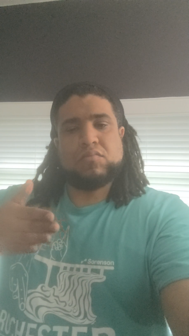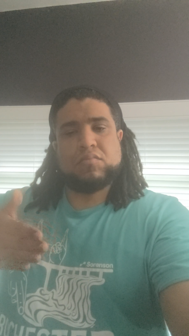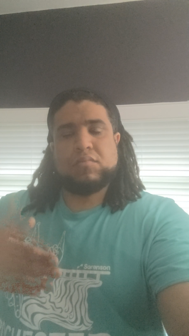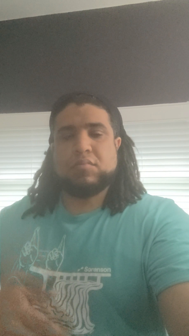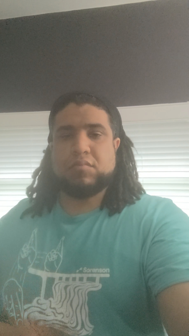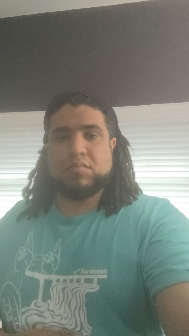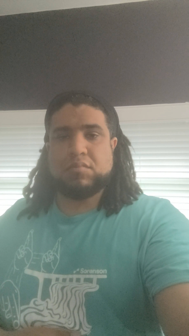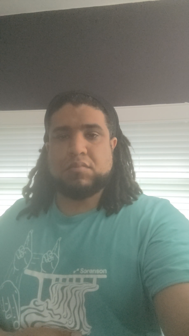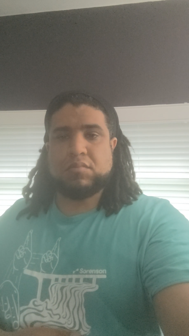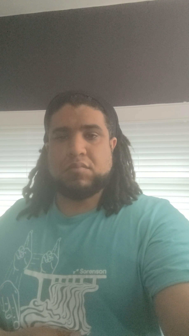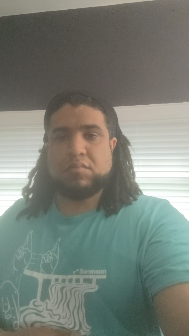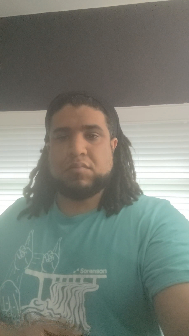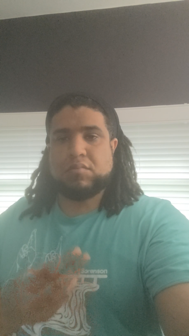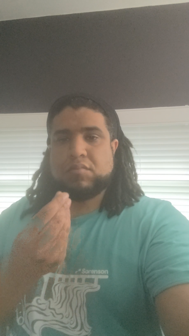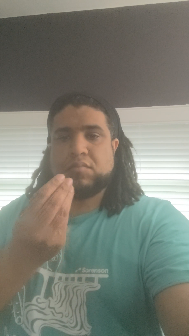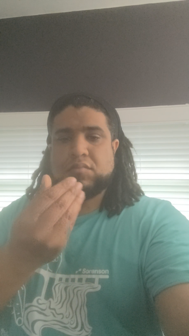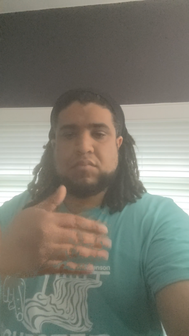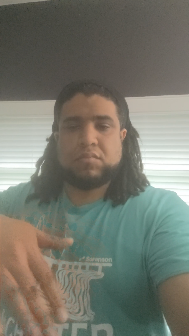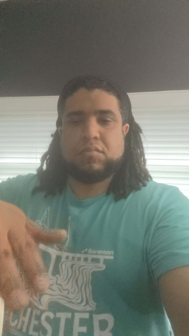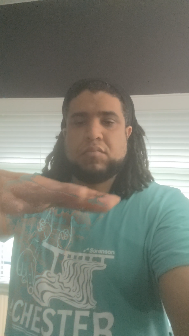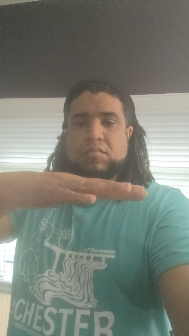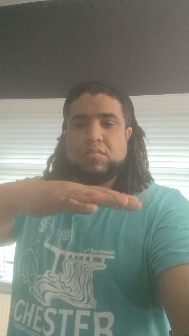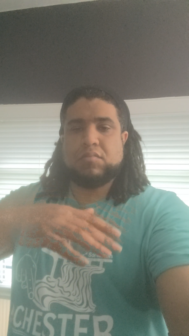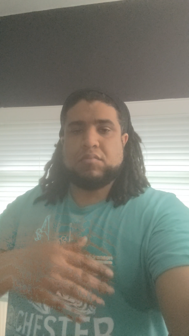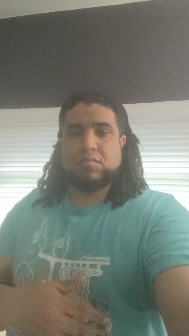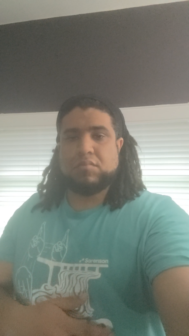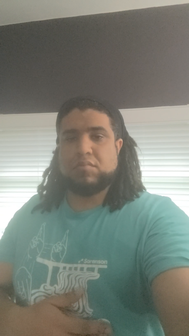garden